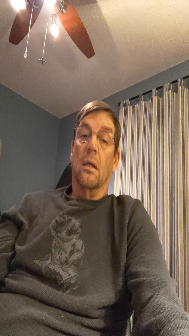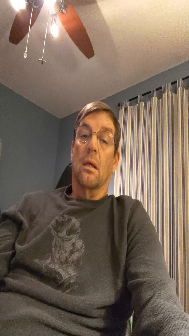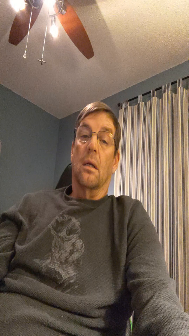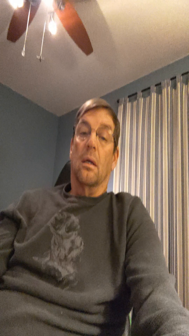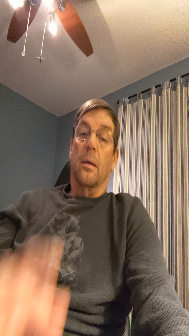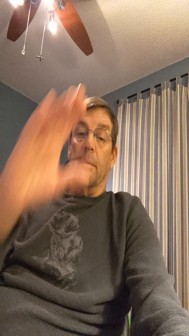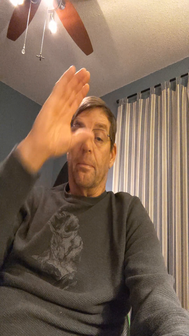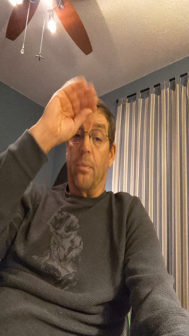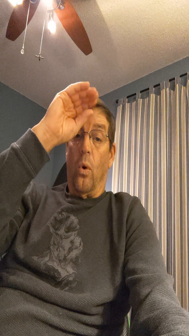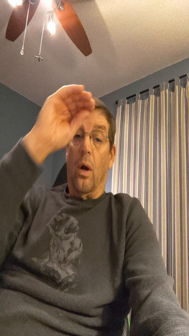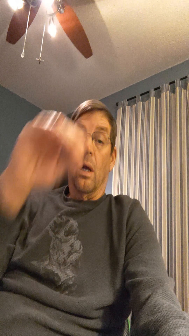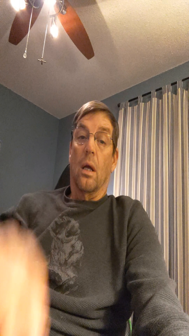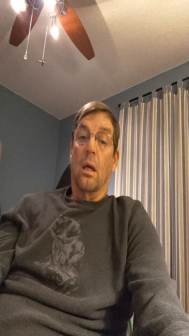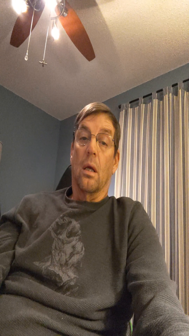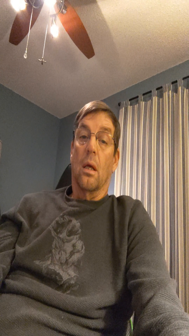boy